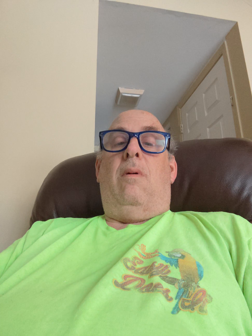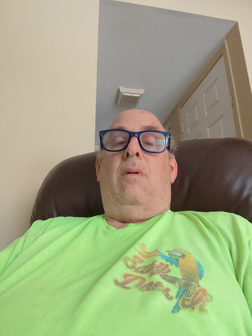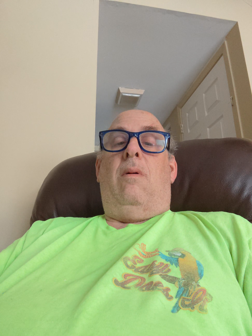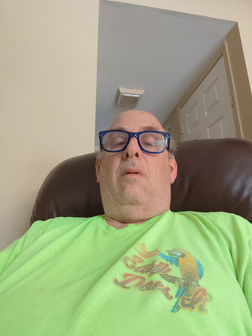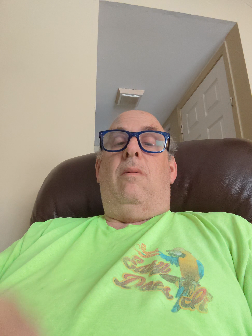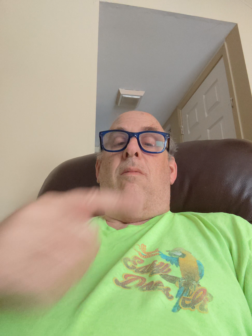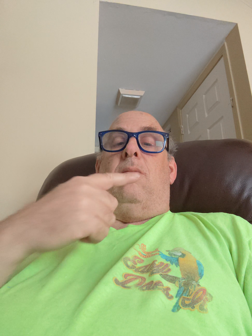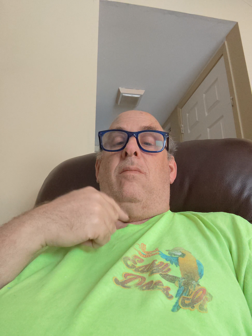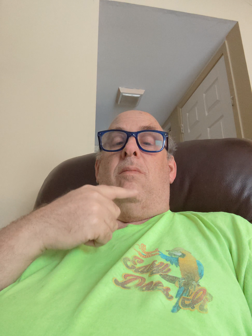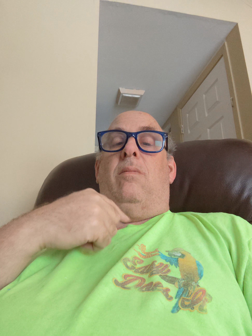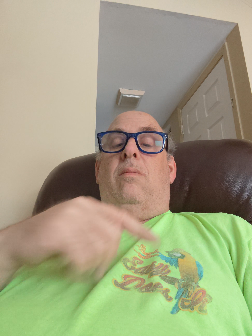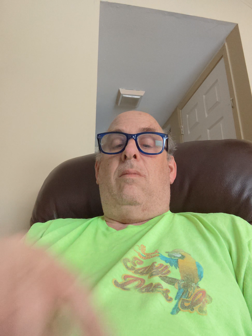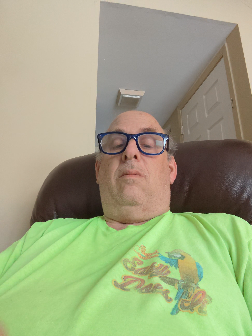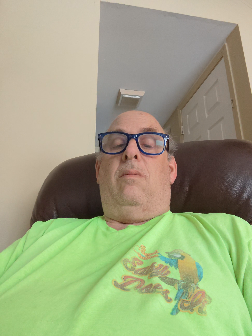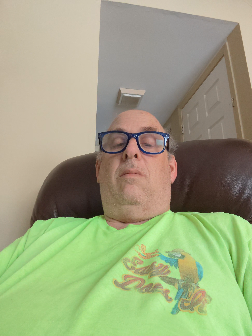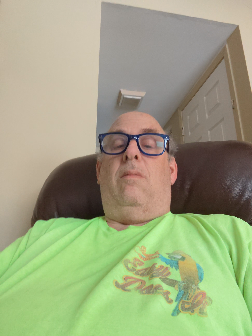red